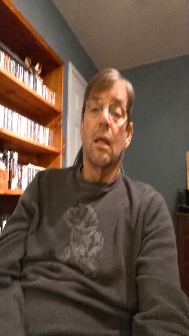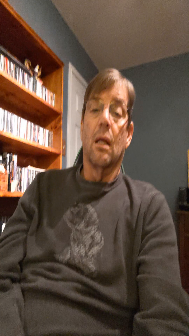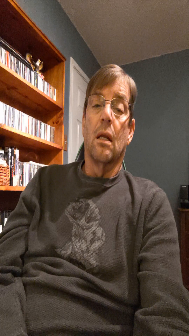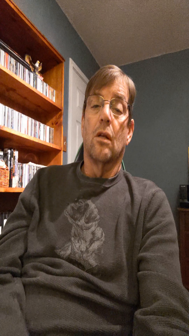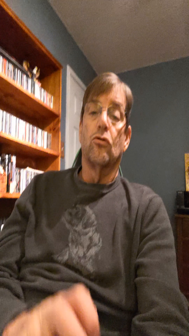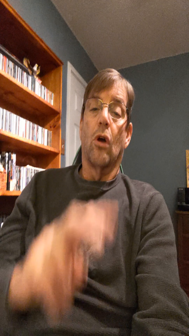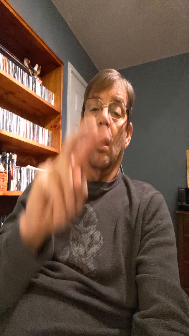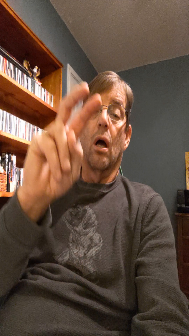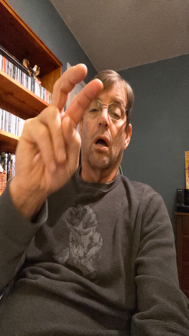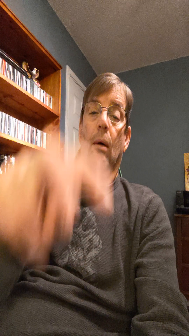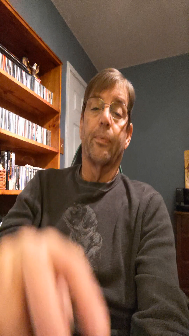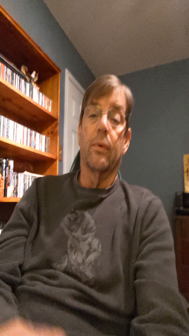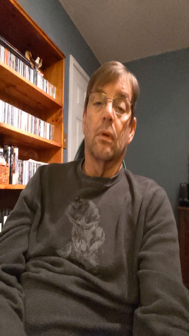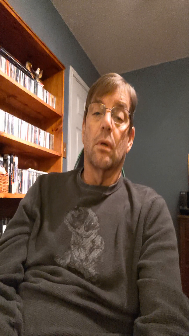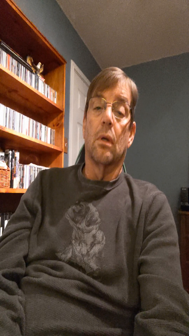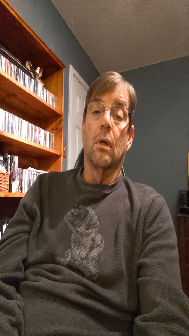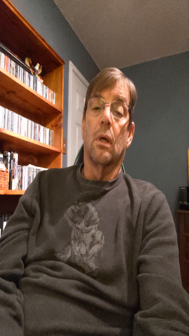jump